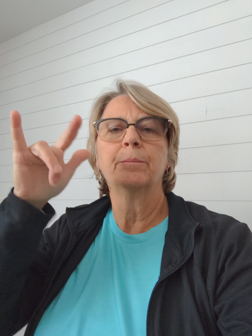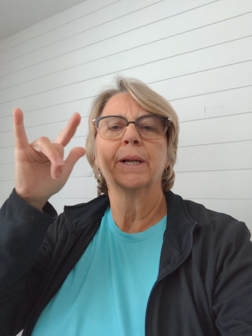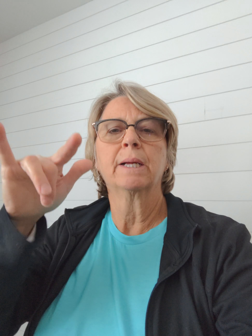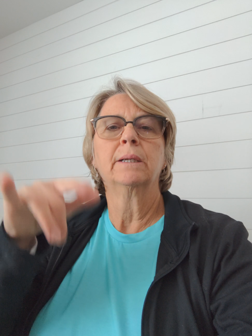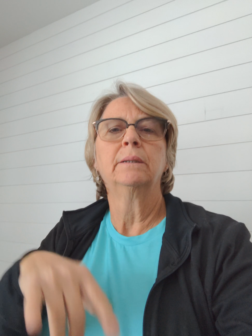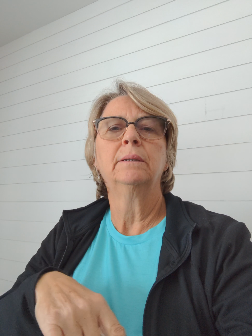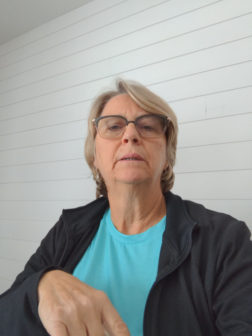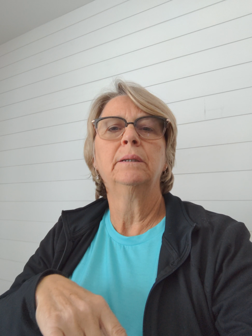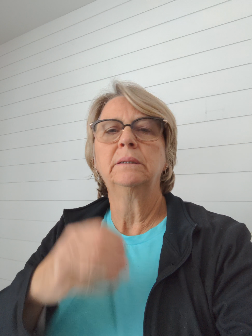airplane